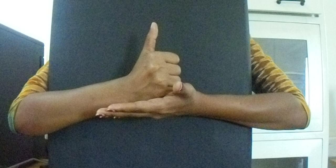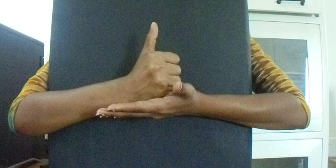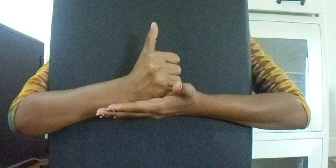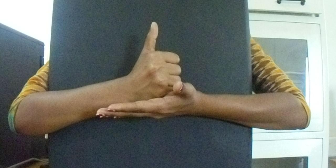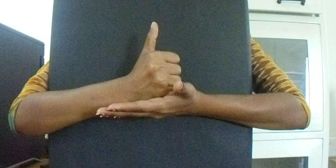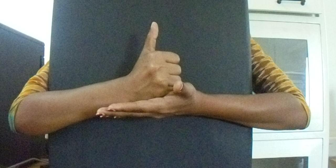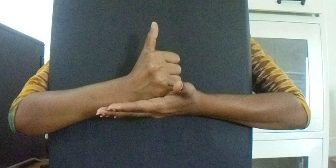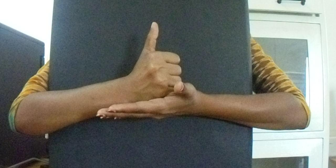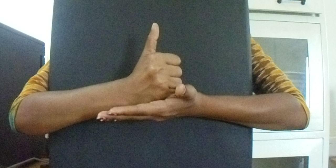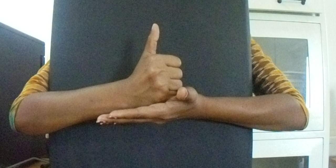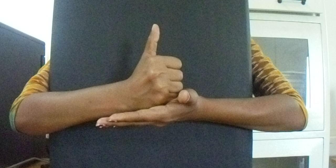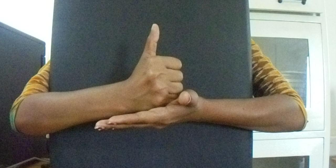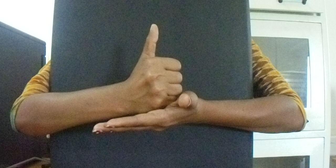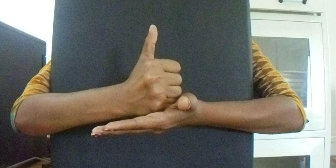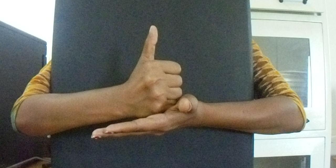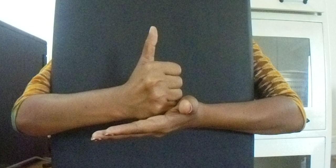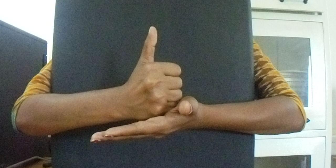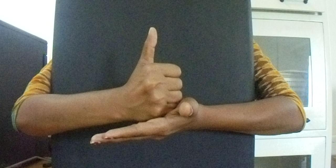help